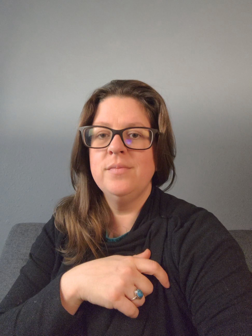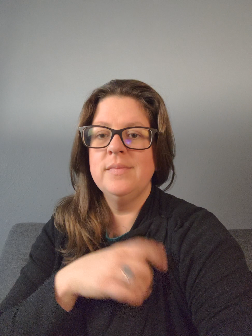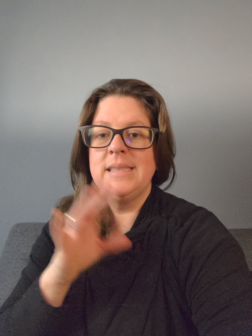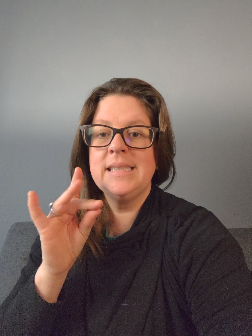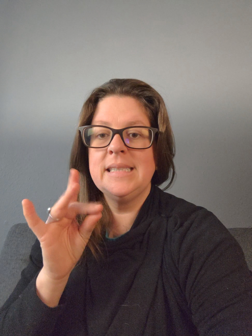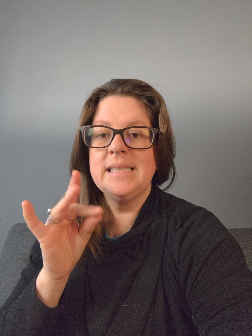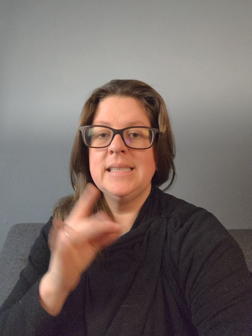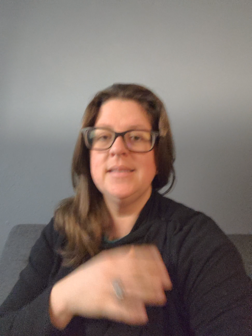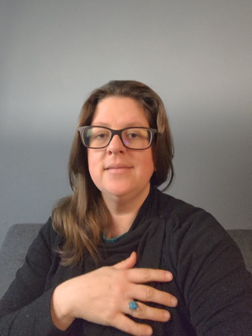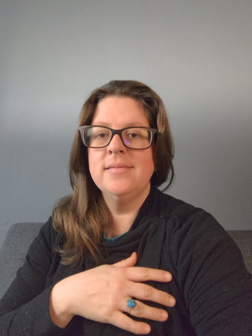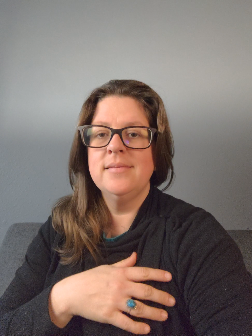sticky